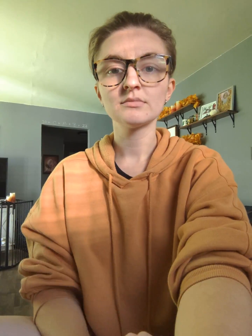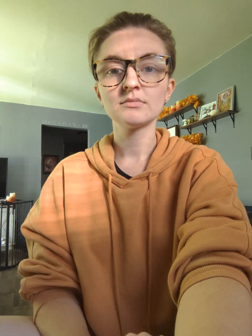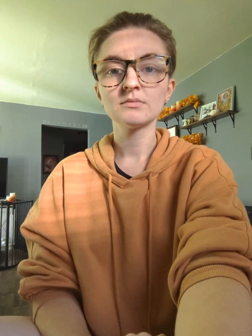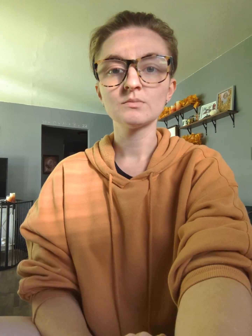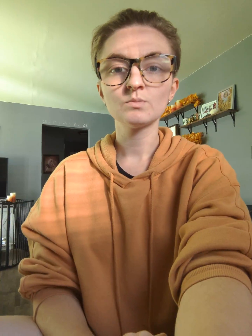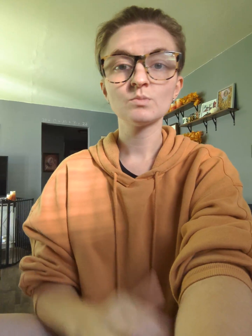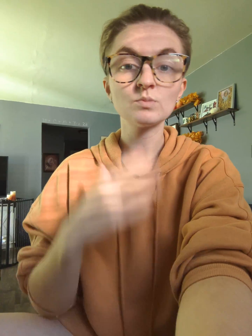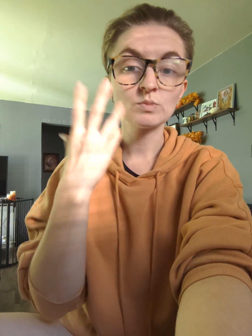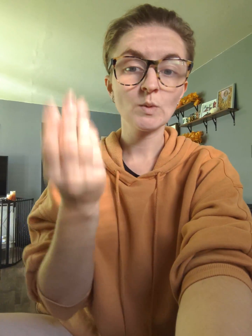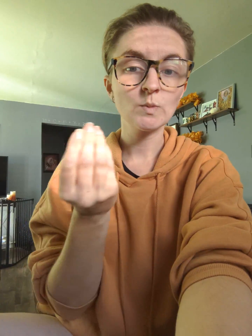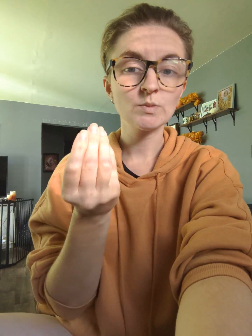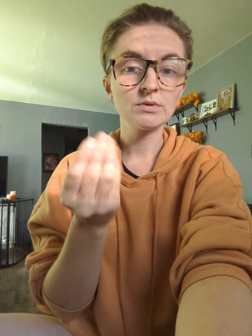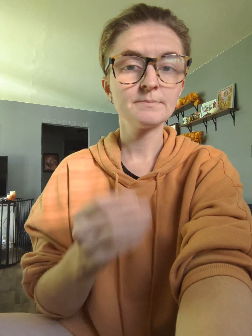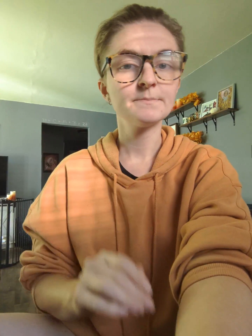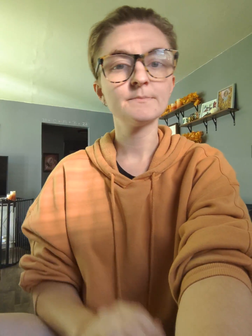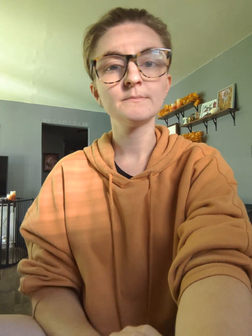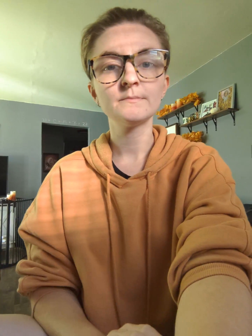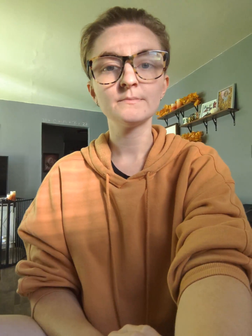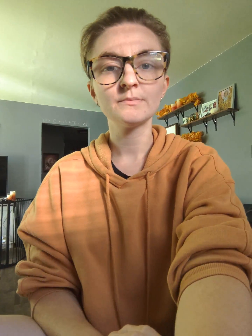going to